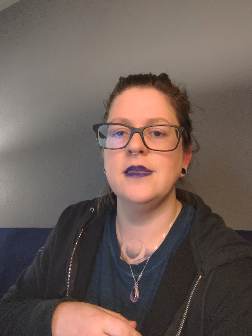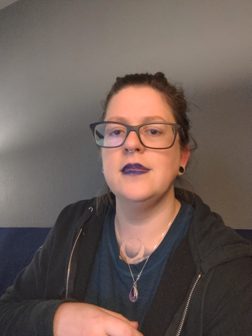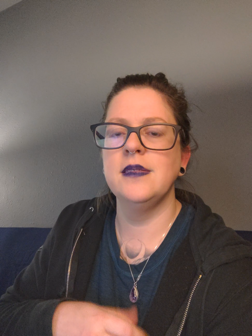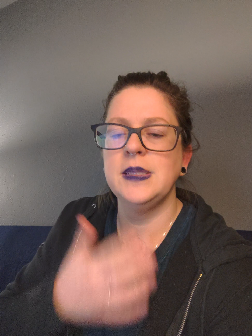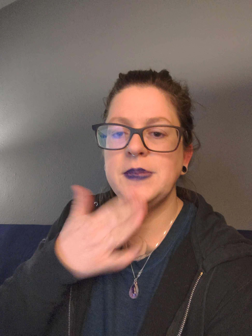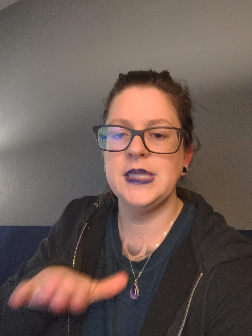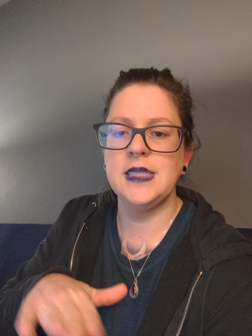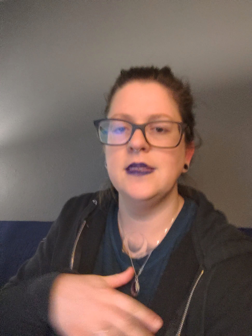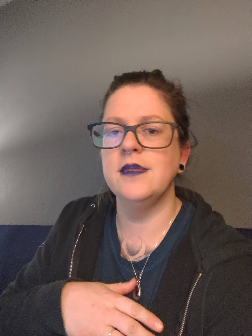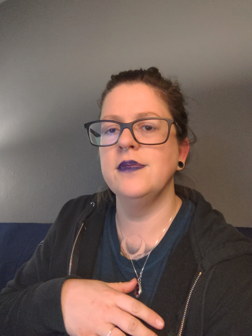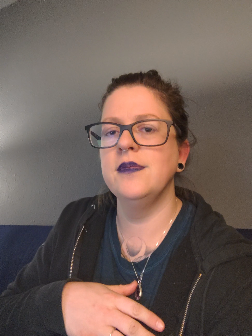bad